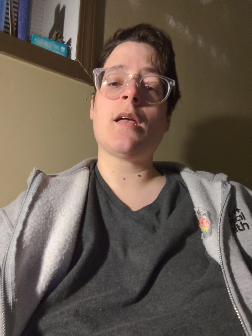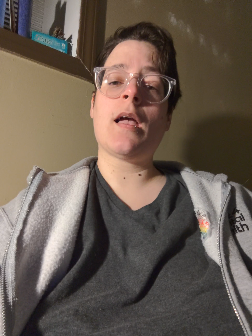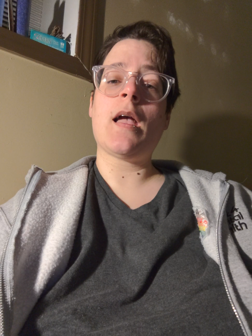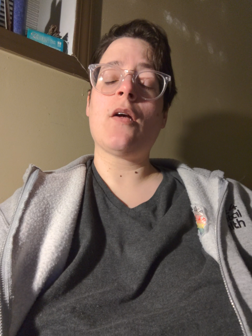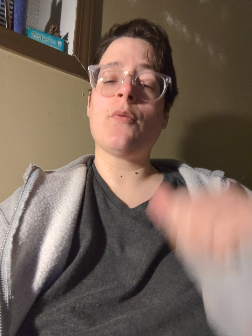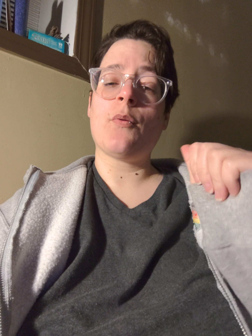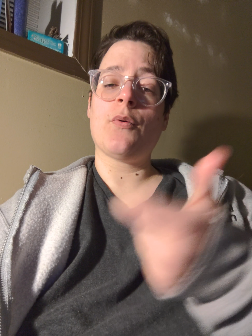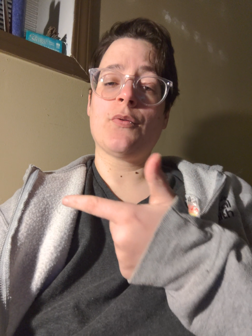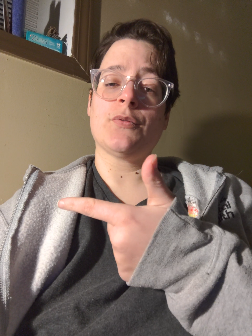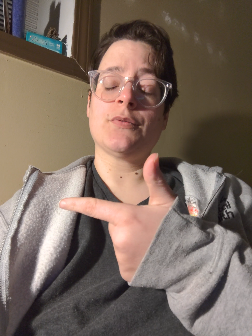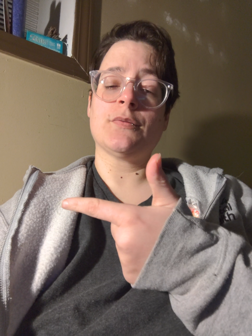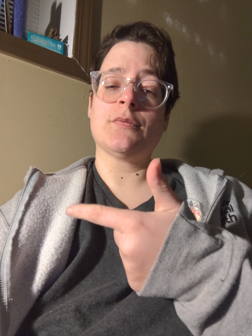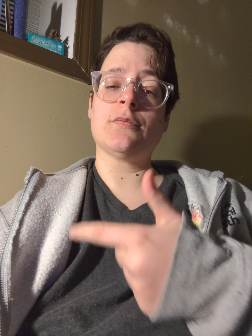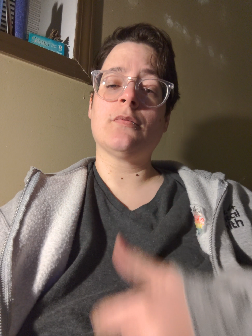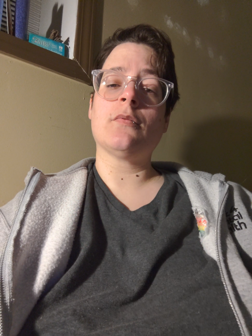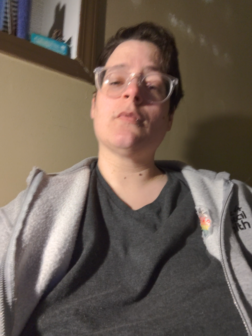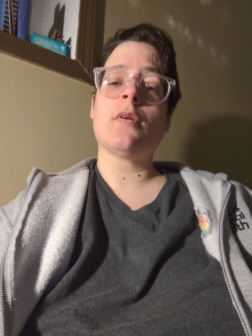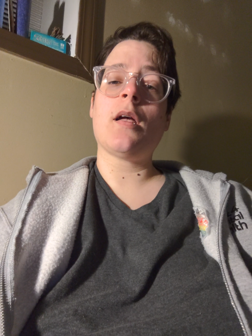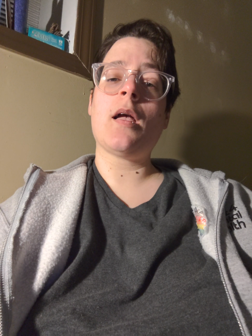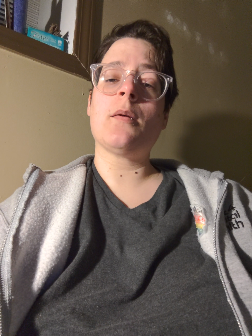all